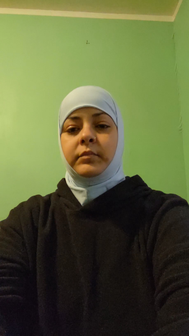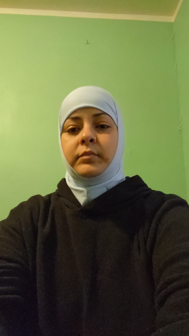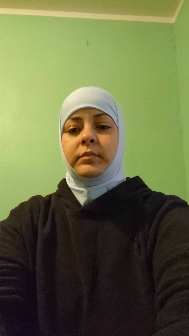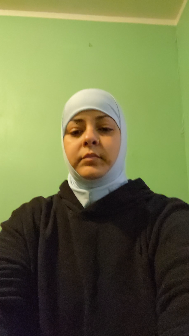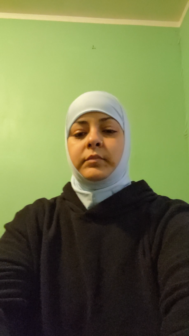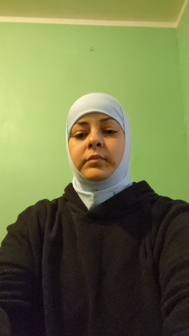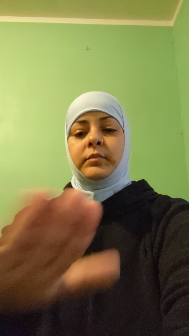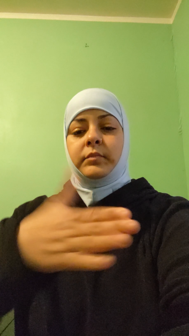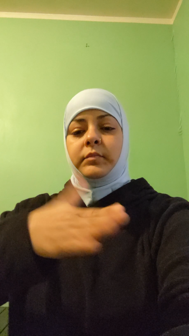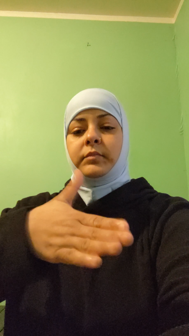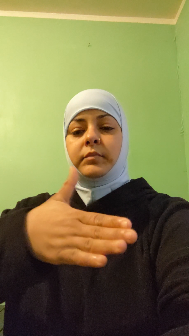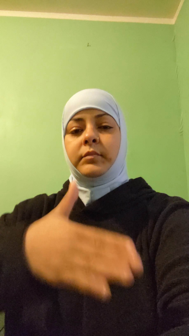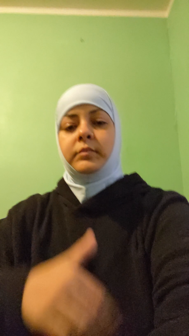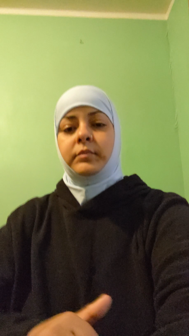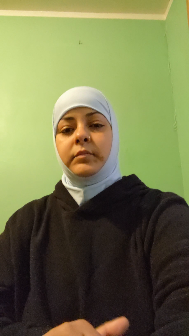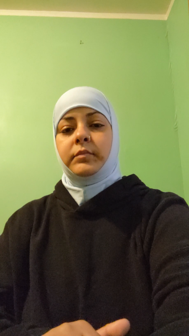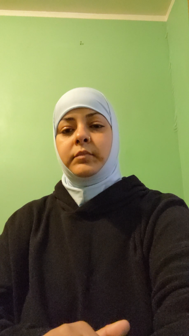cook